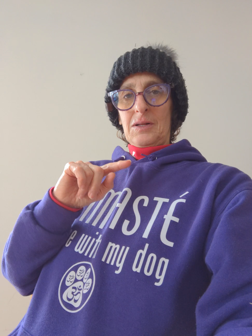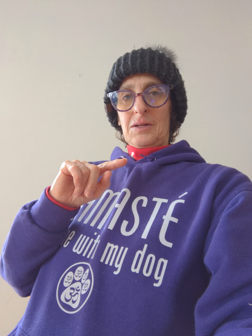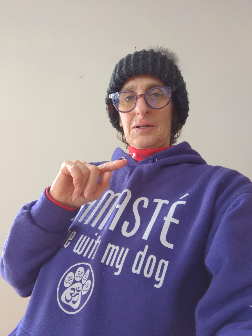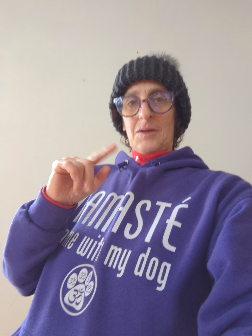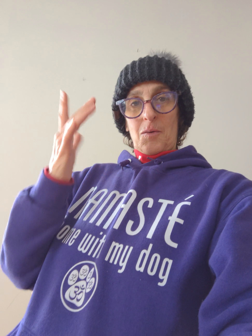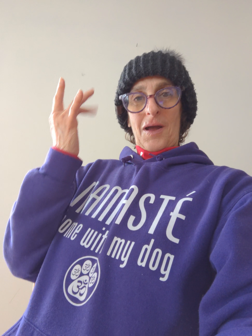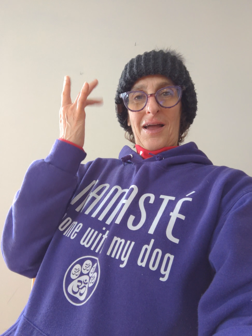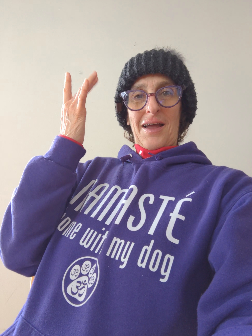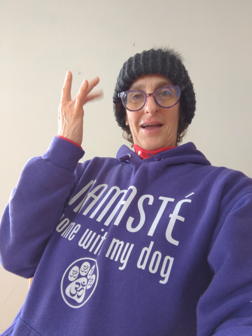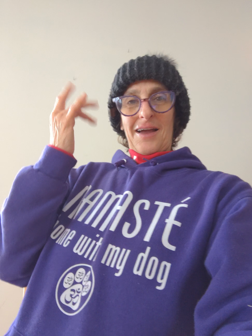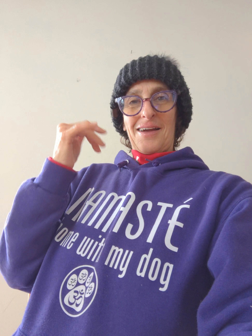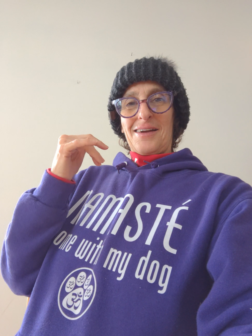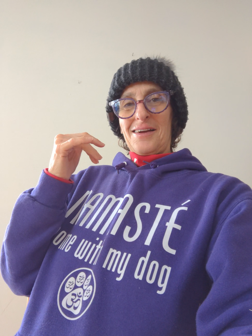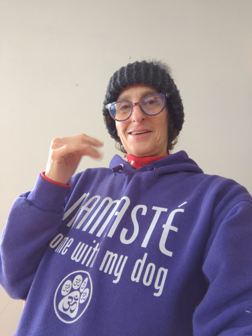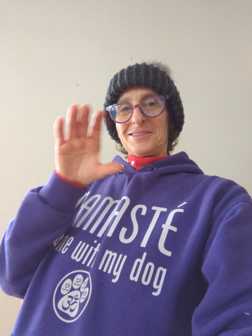why